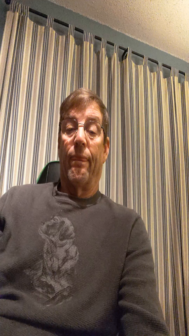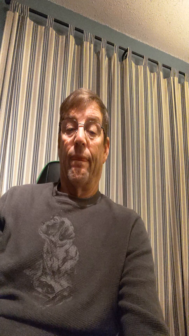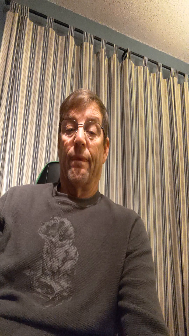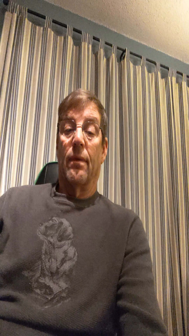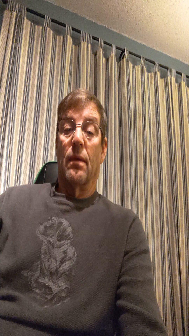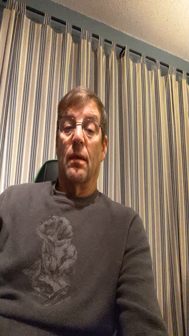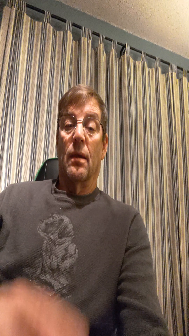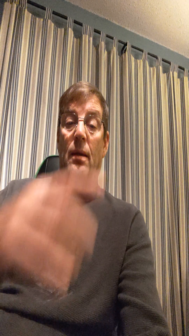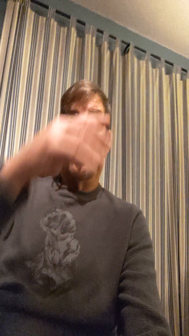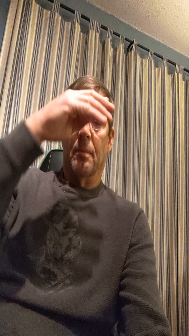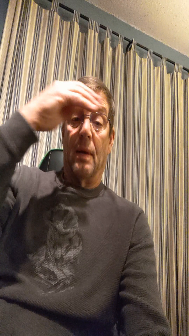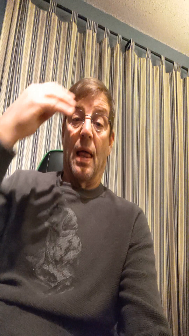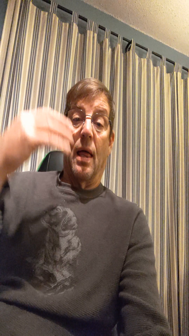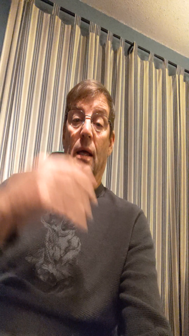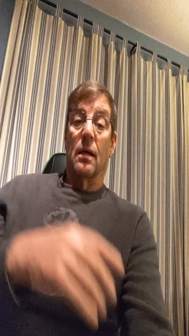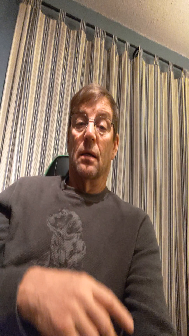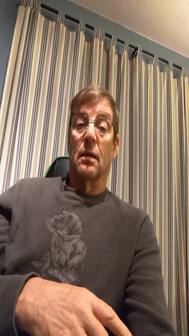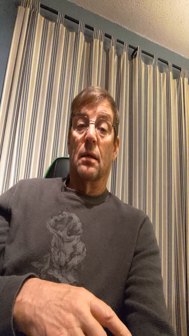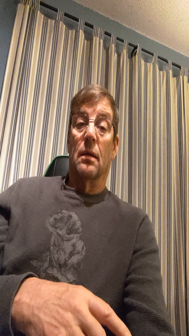black